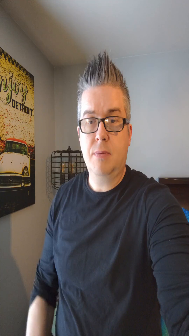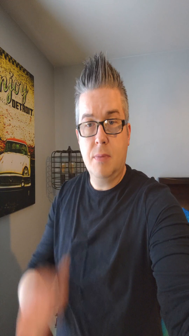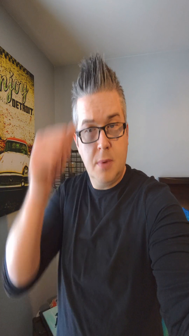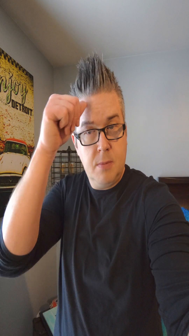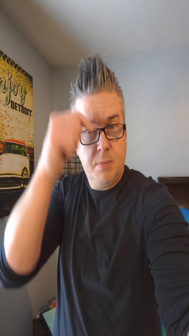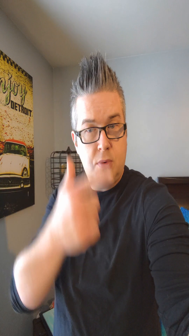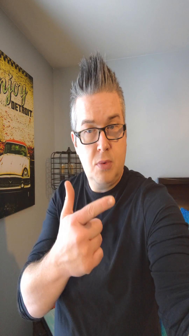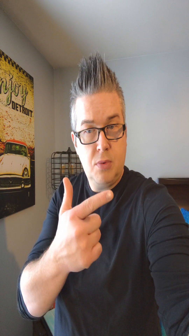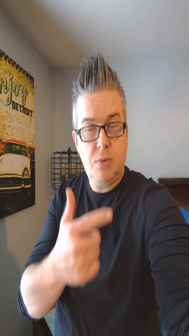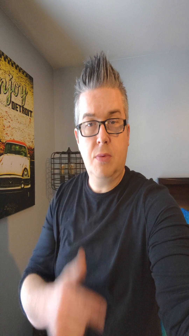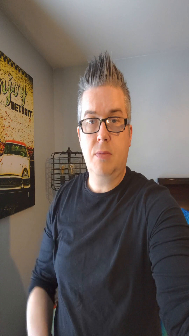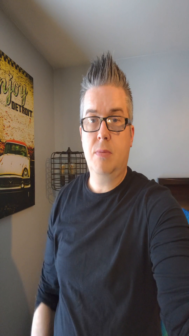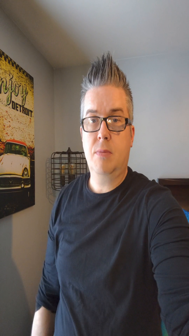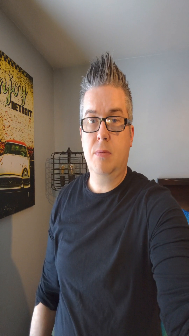brother